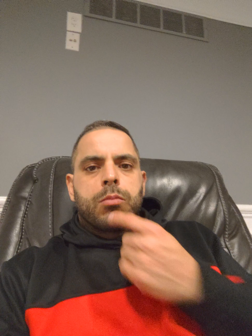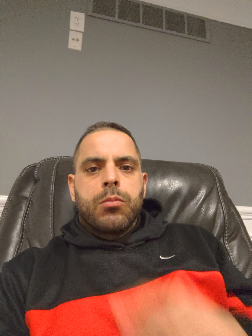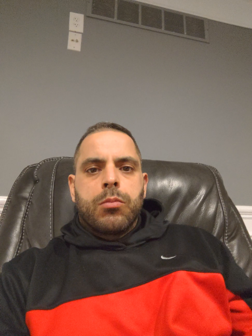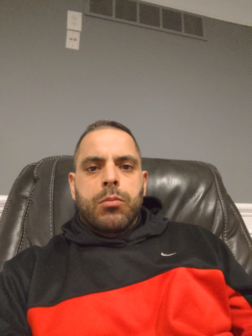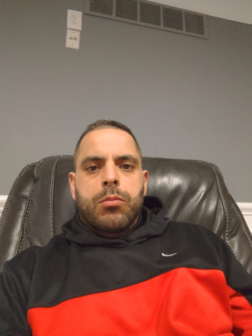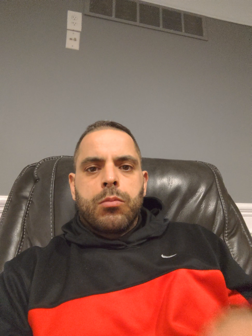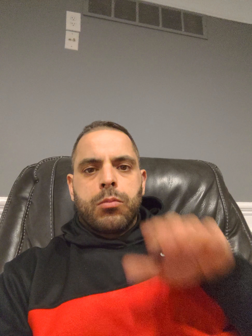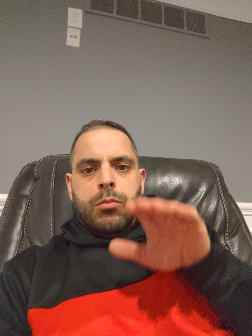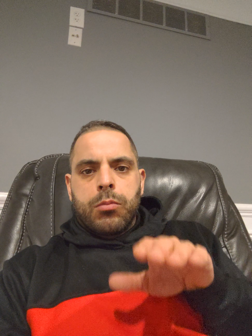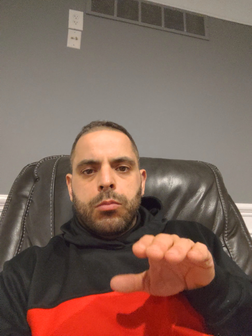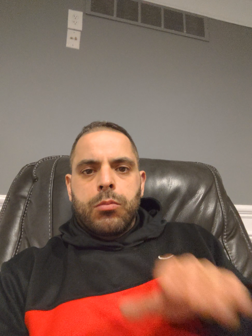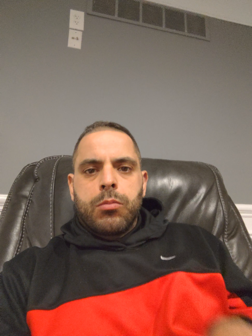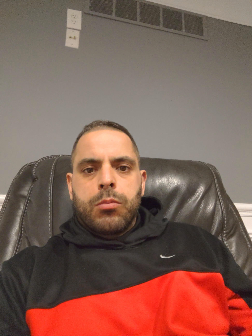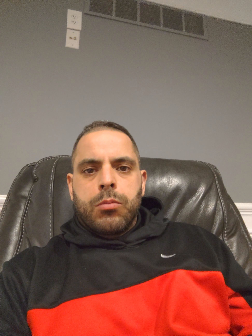child